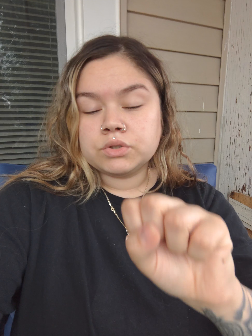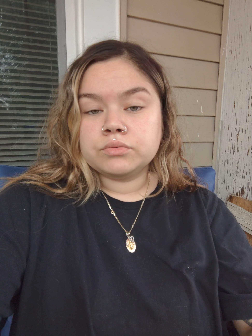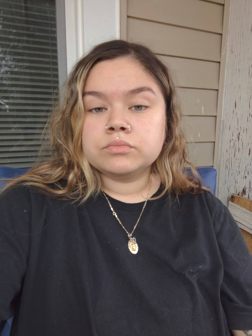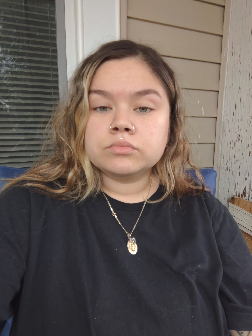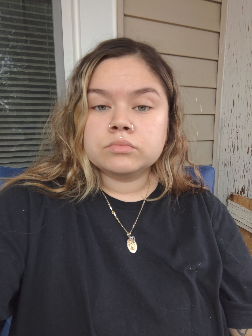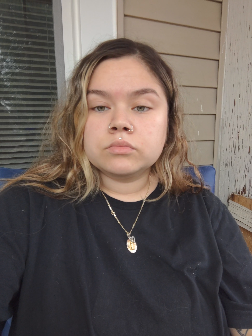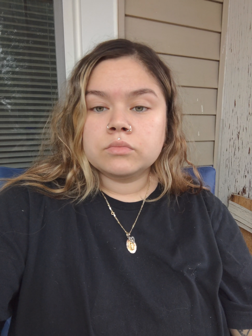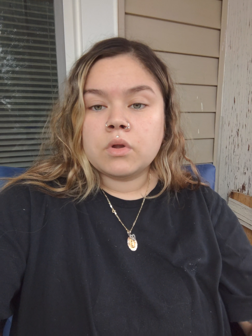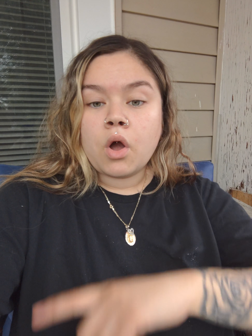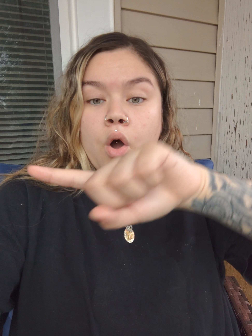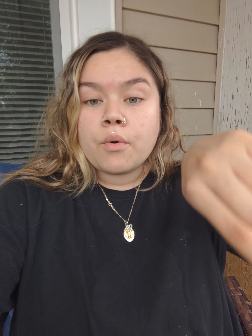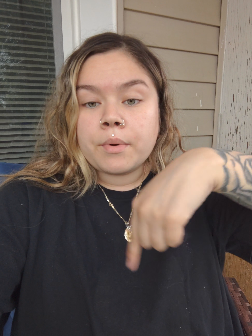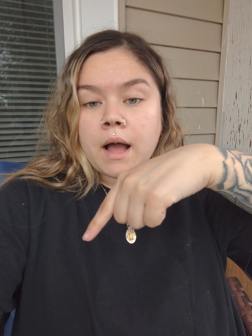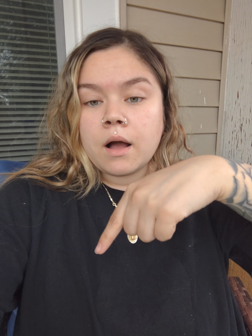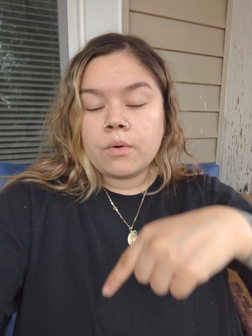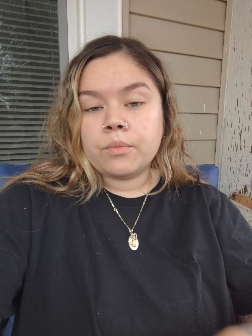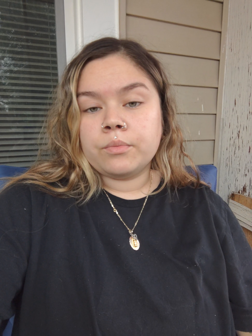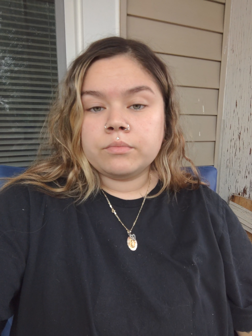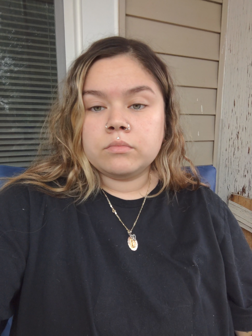around